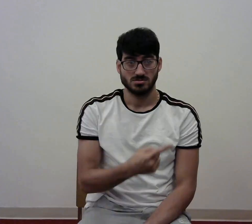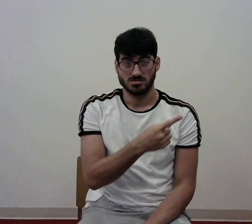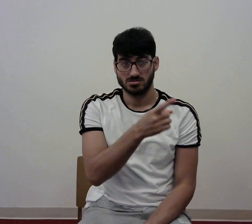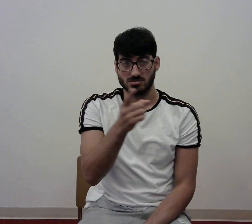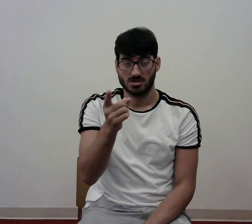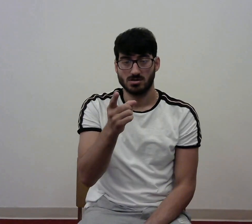siz